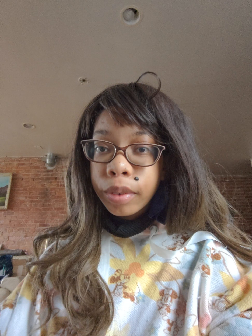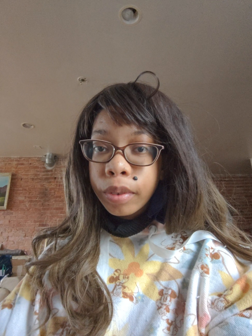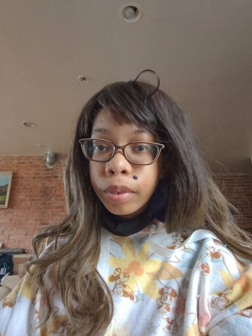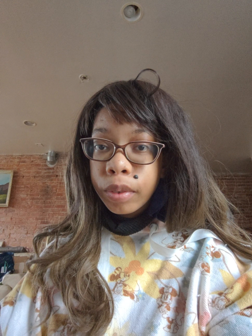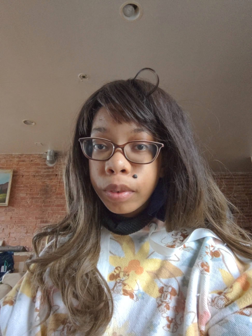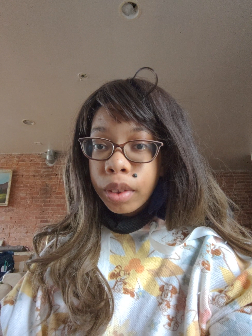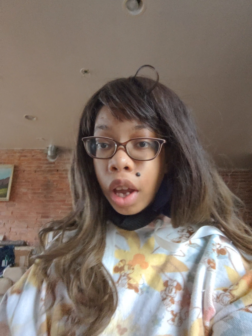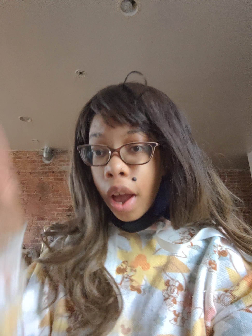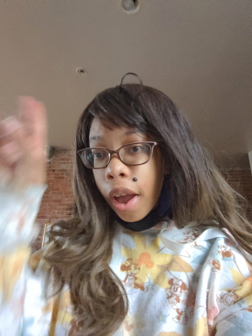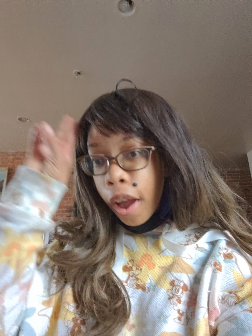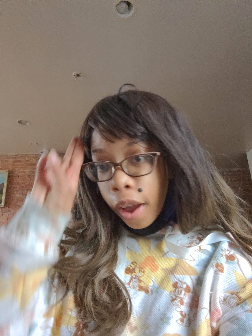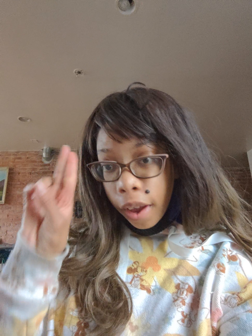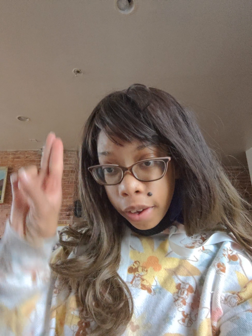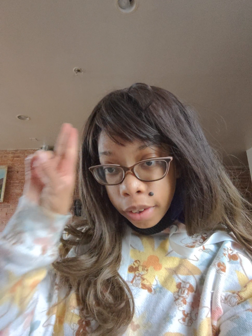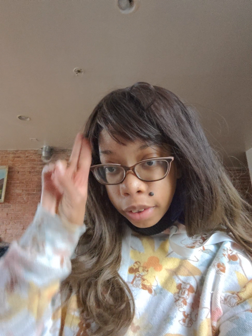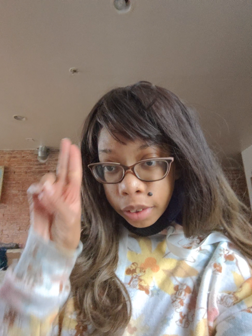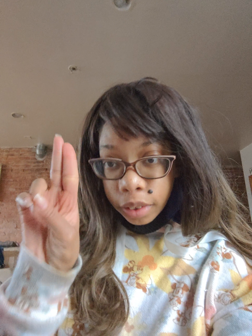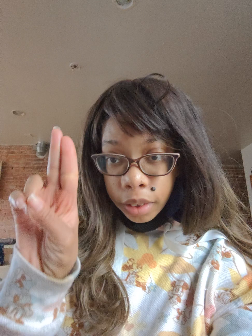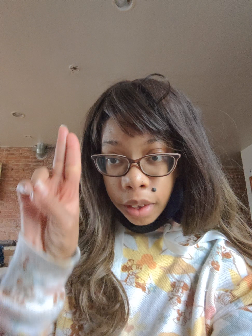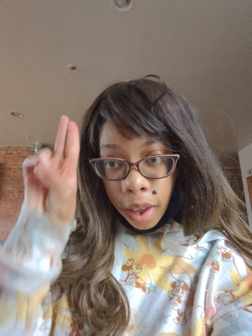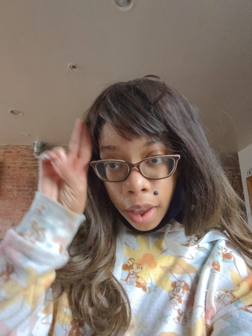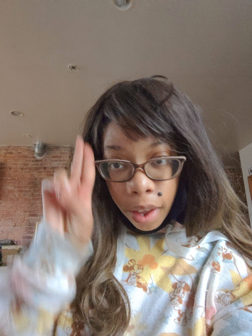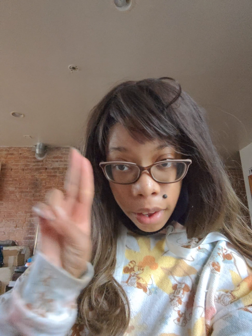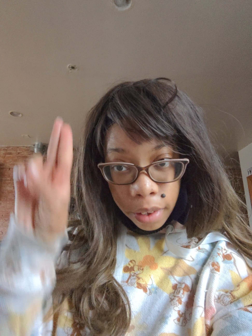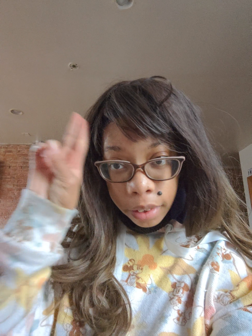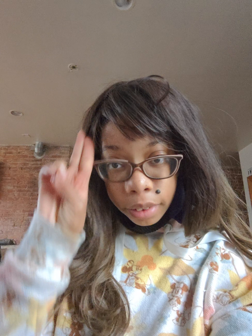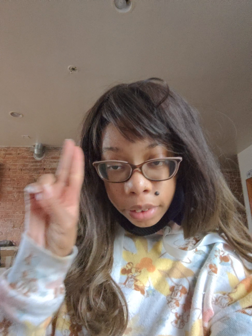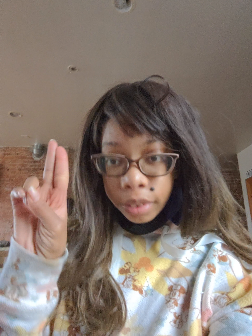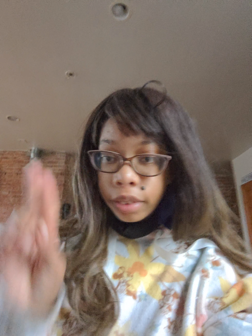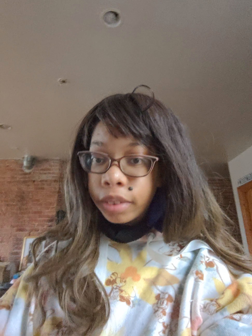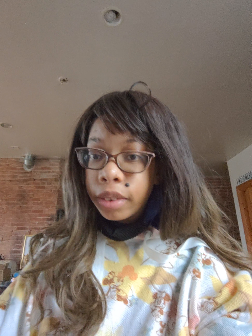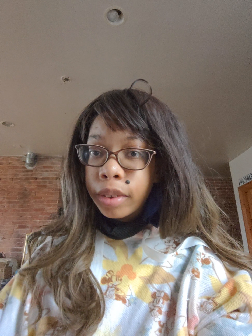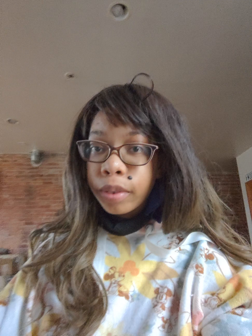uncle